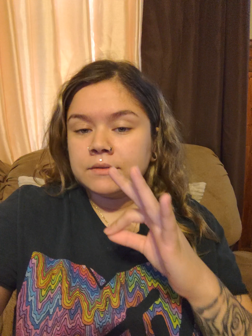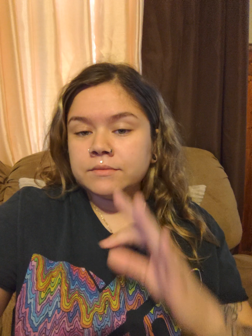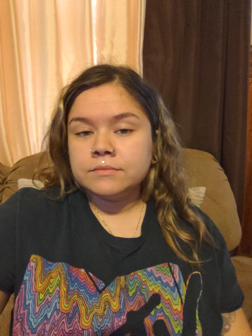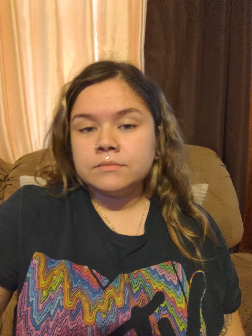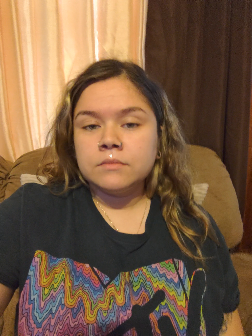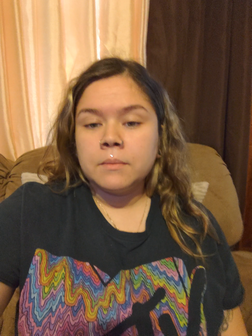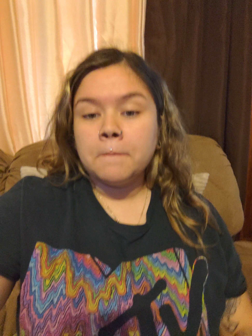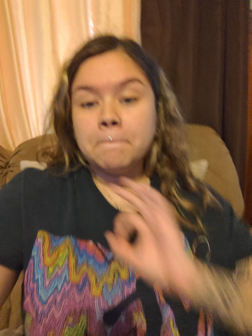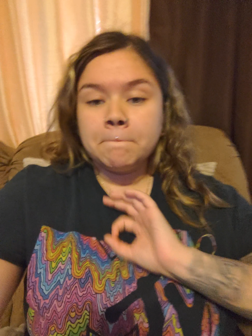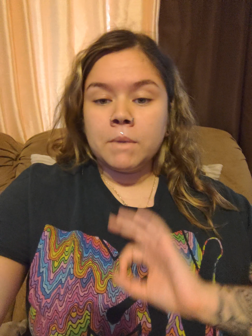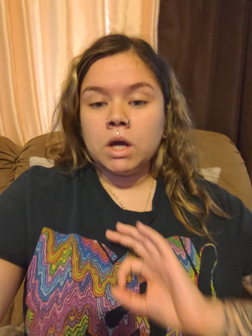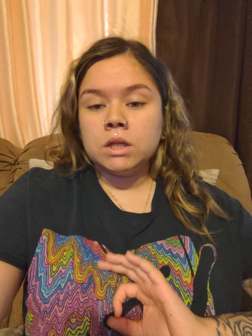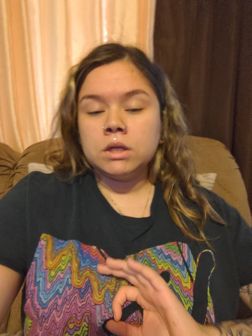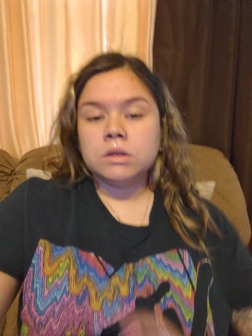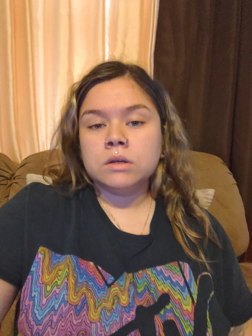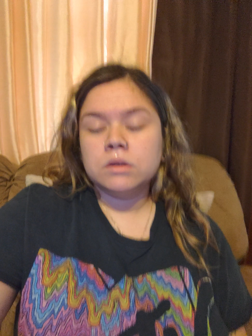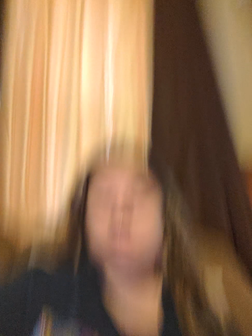button